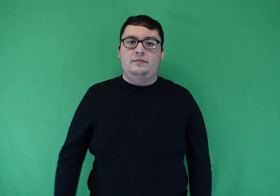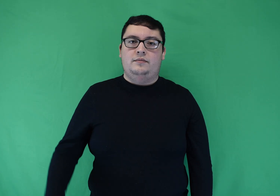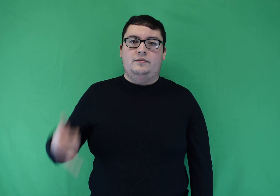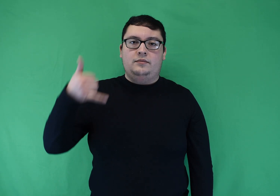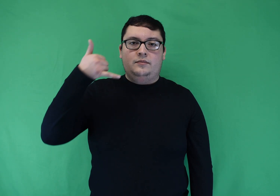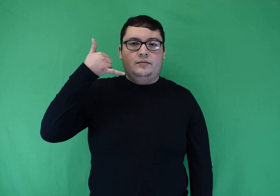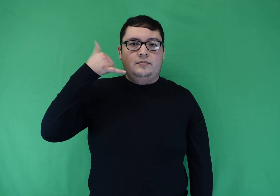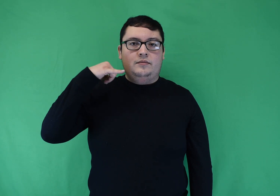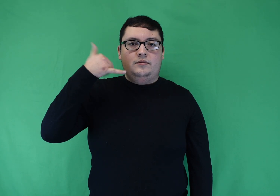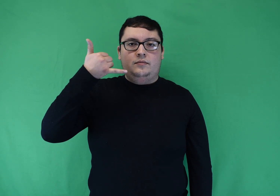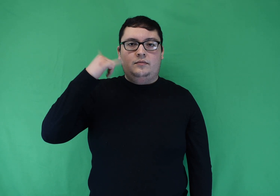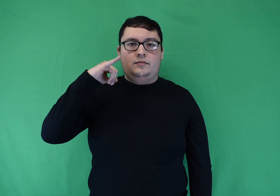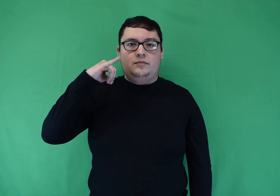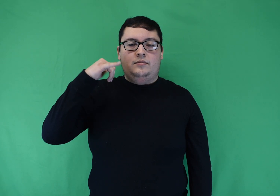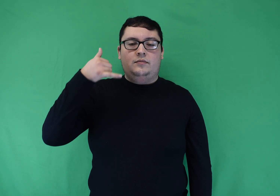teléfono